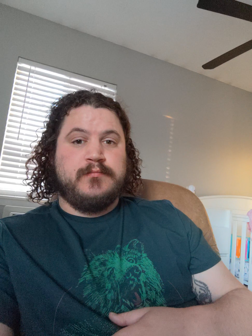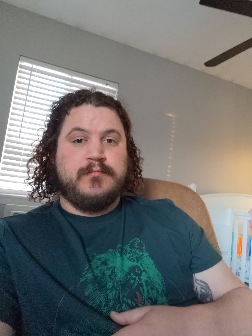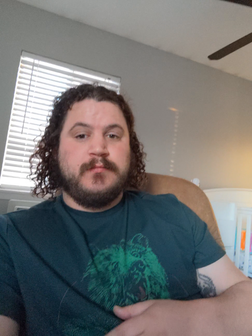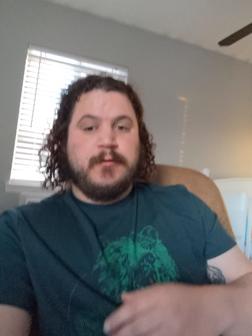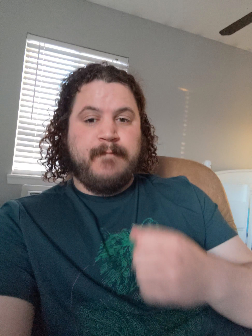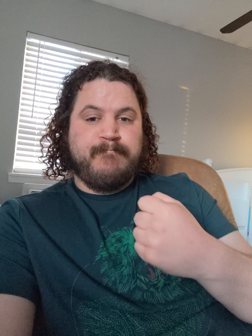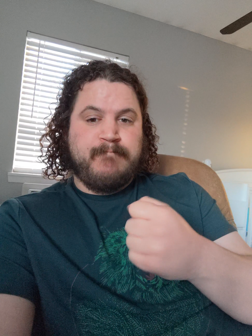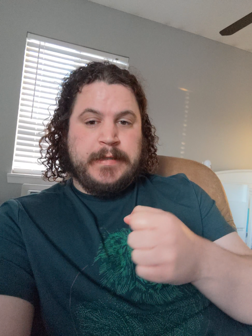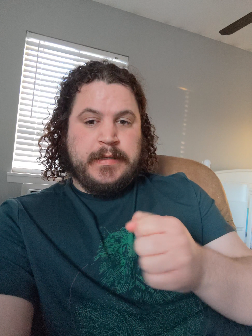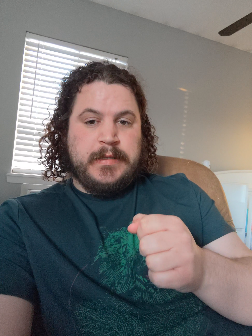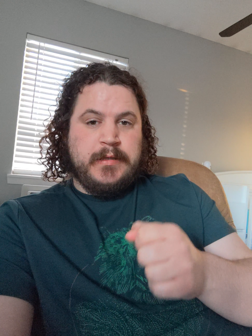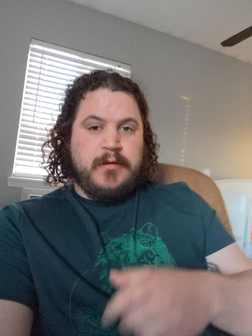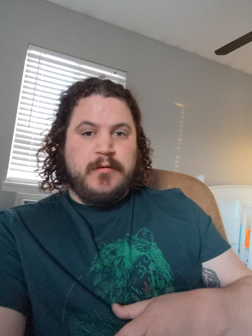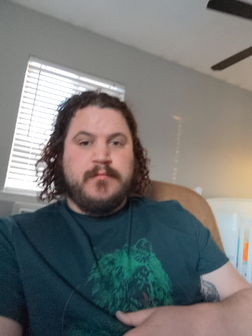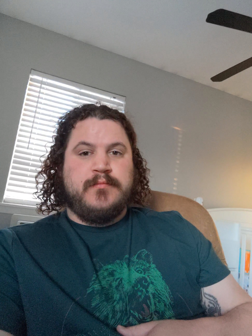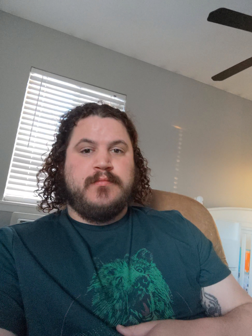make